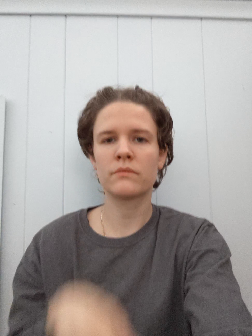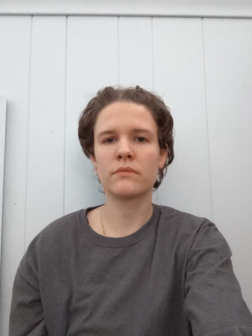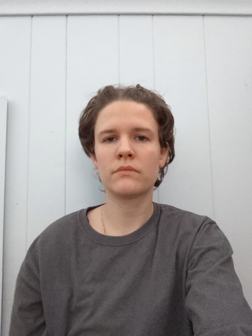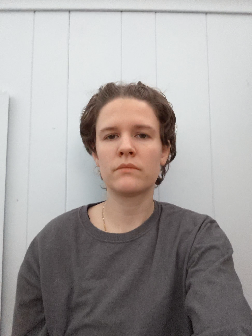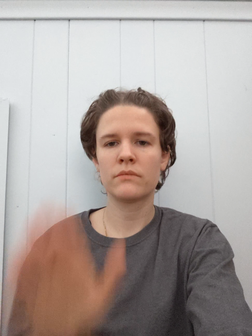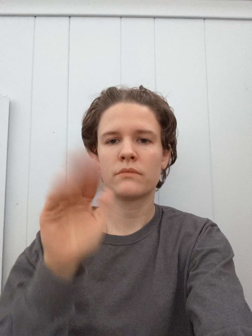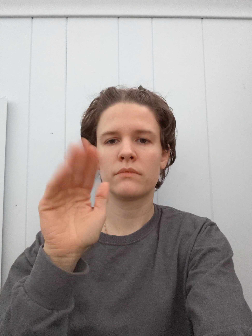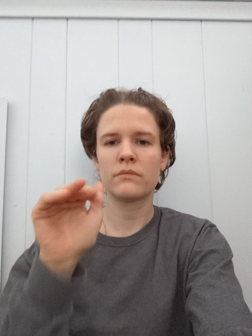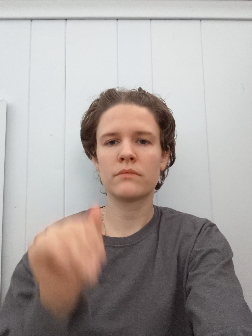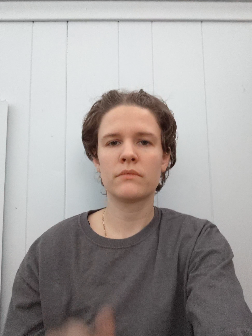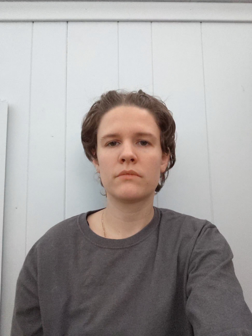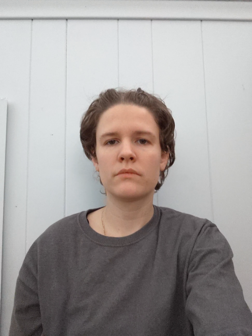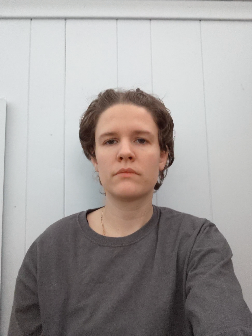bye